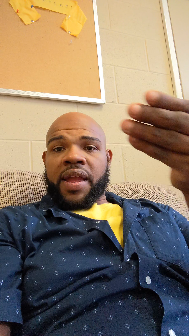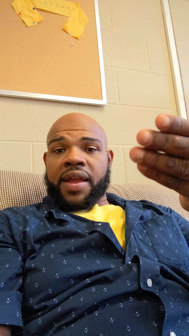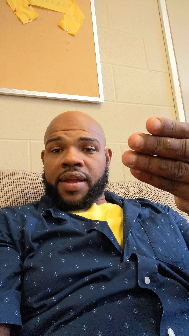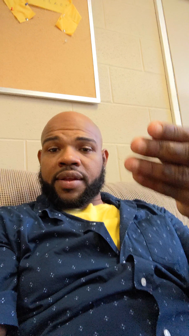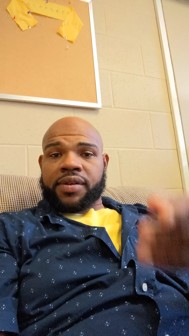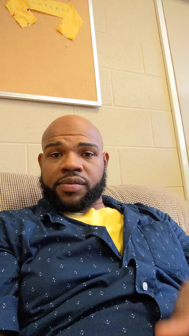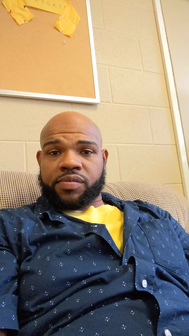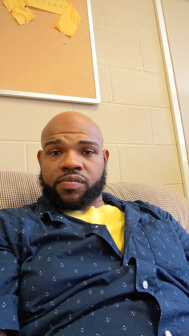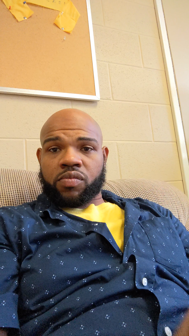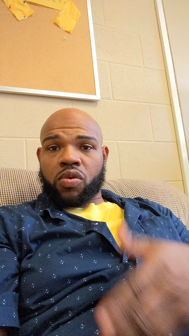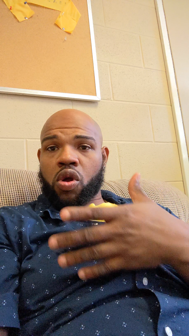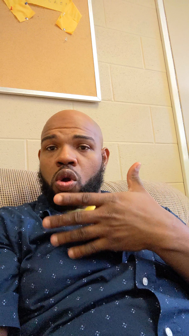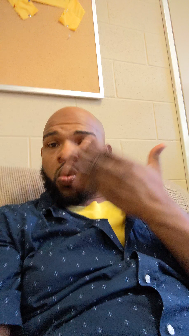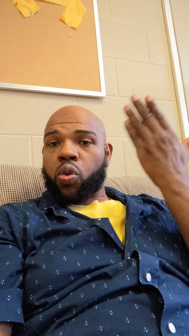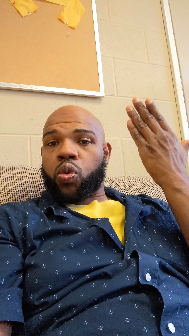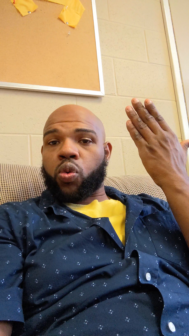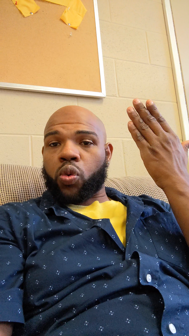all gone